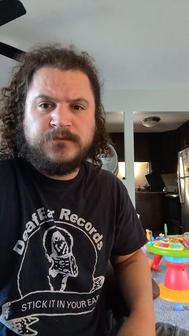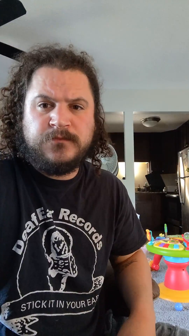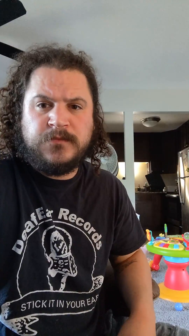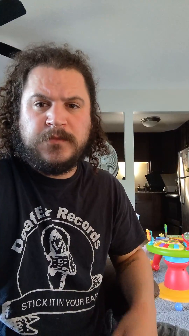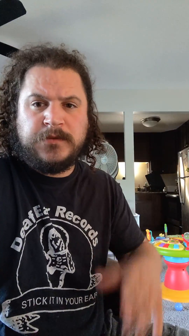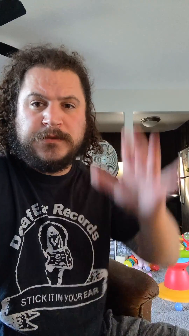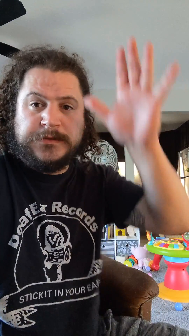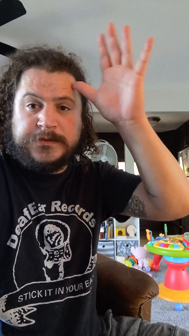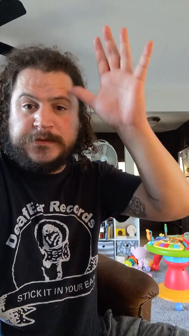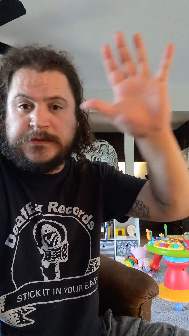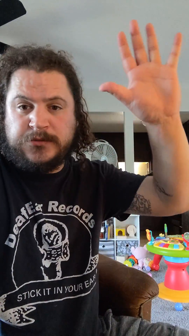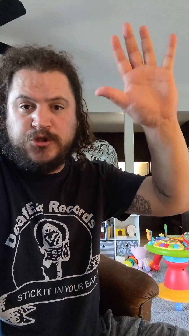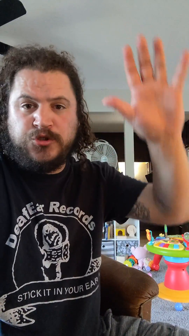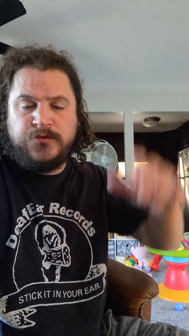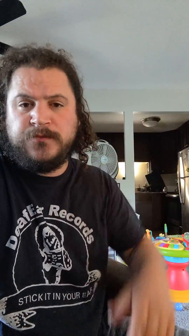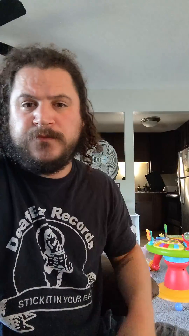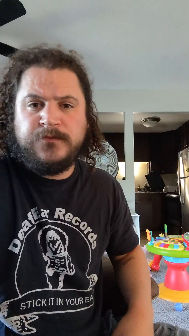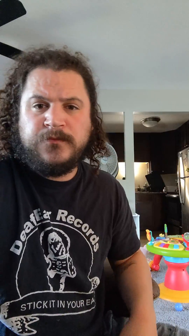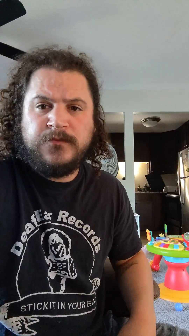deer